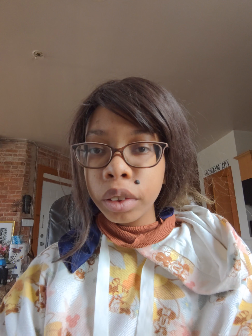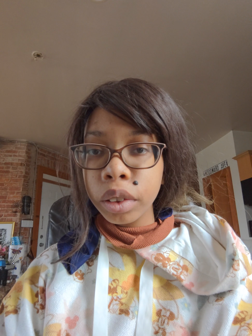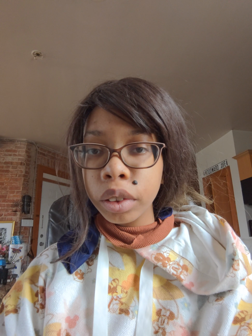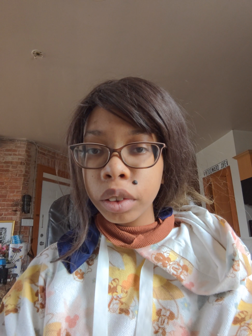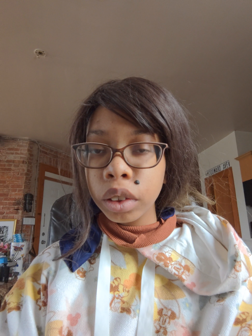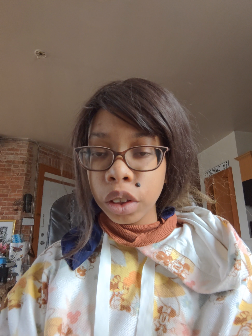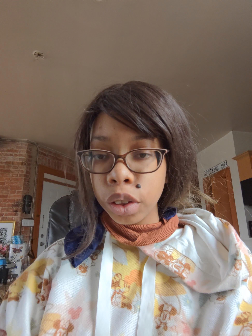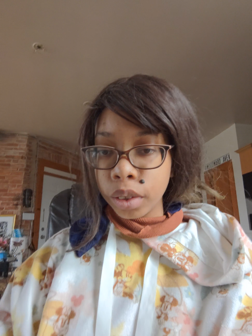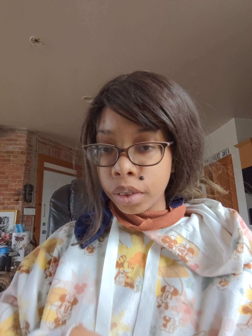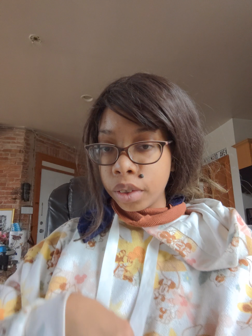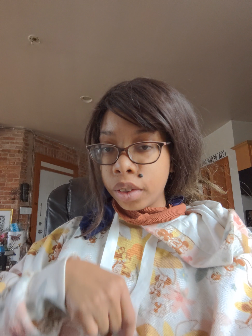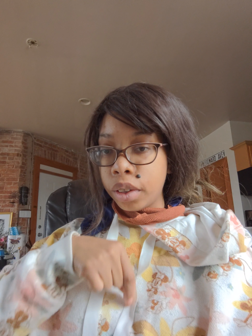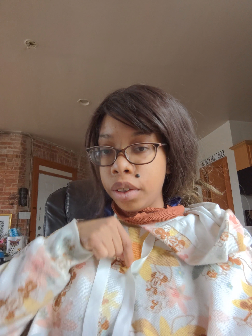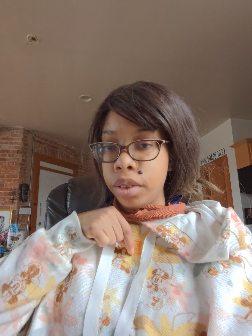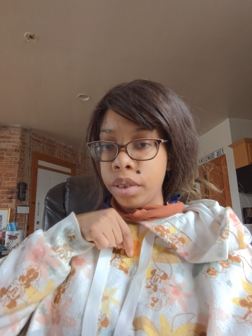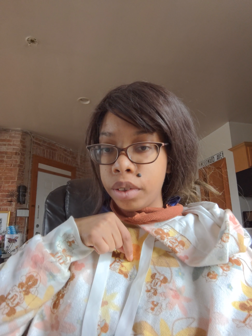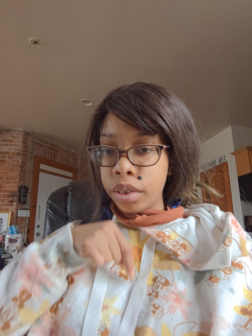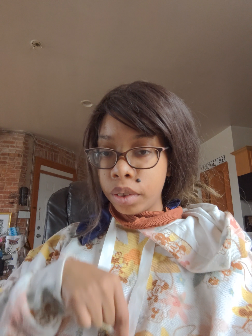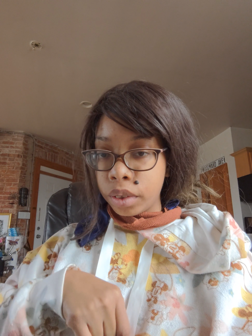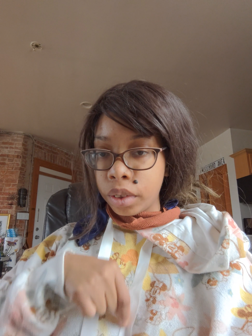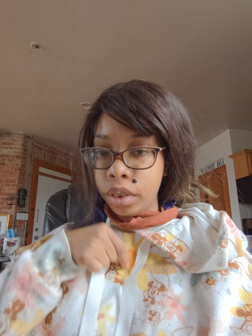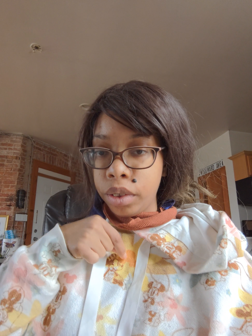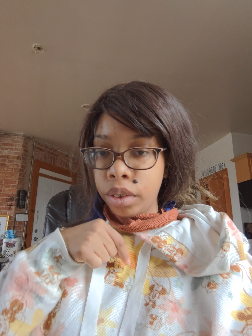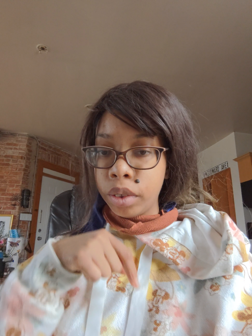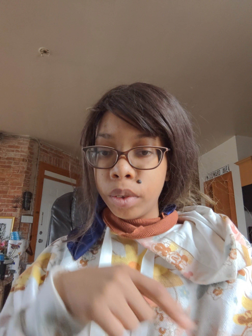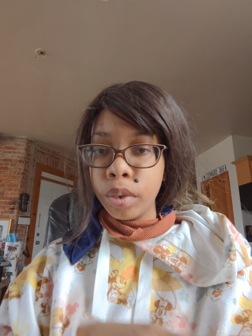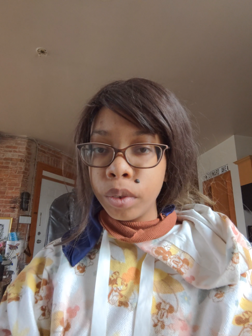zipper